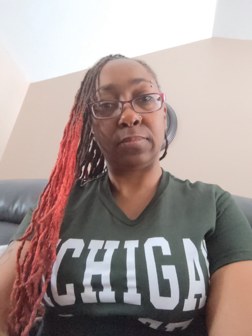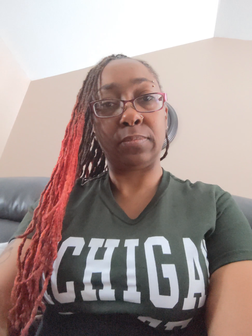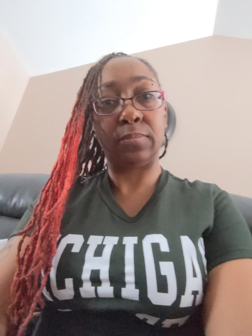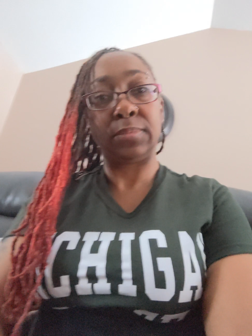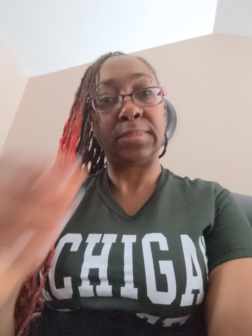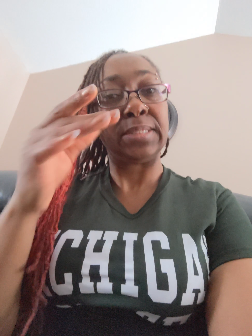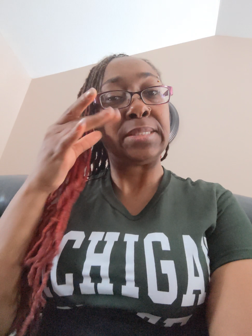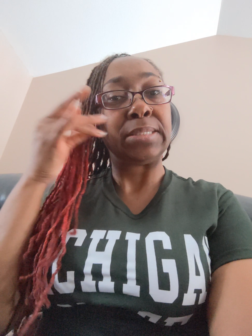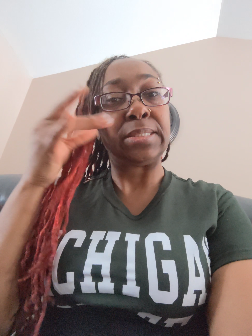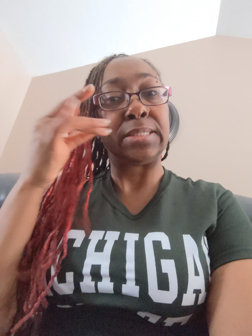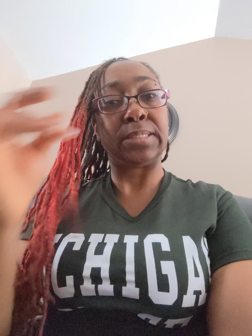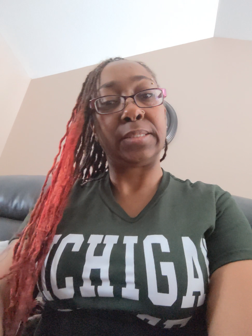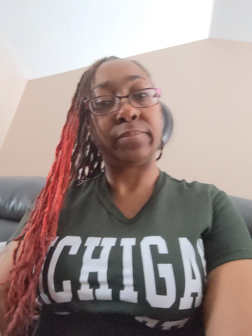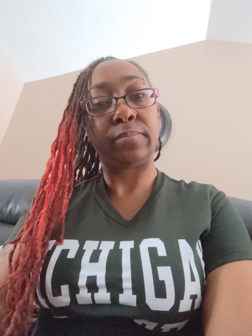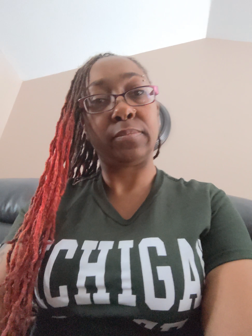kitty